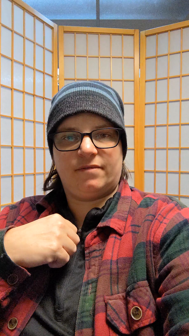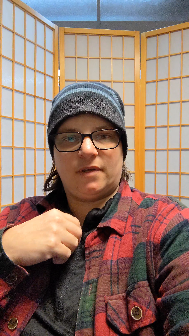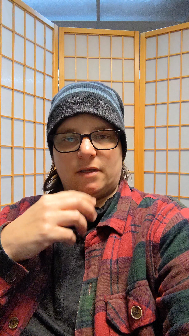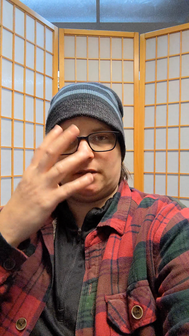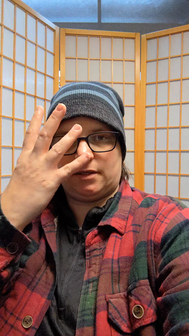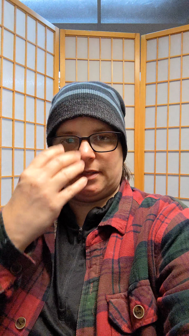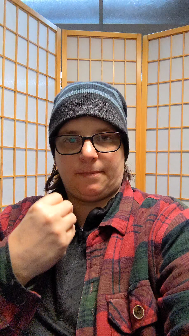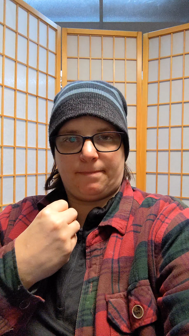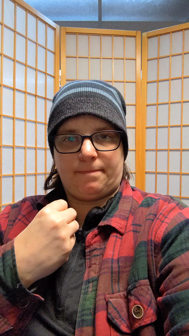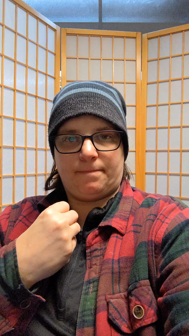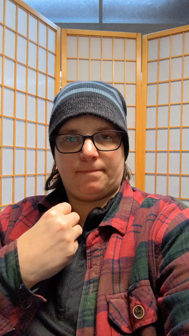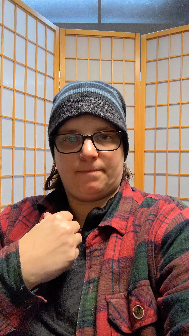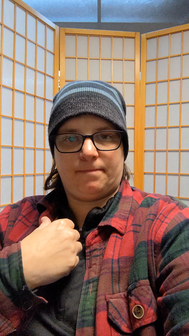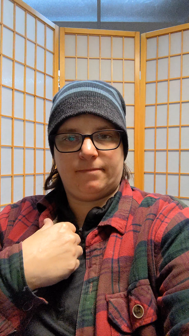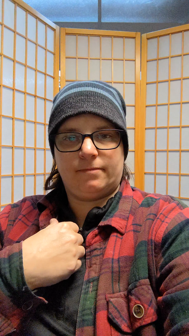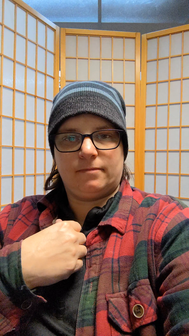asleep